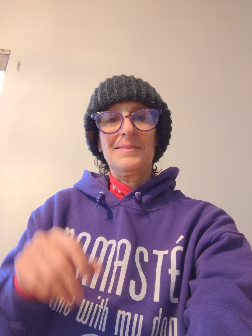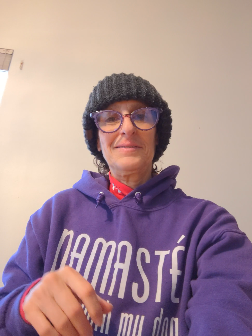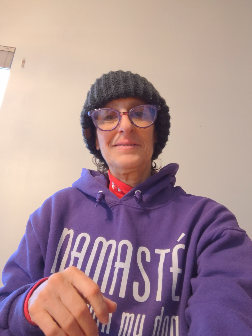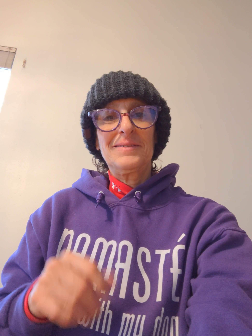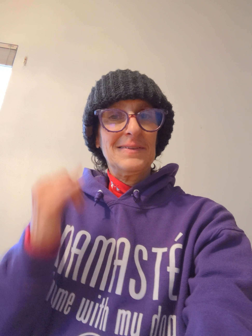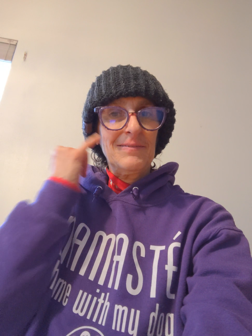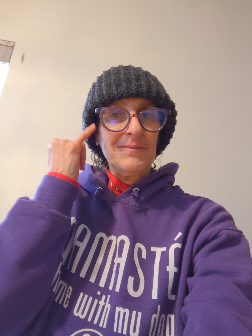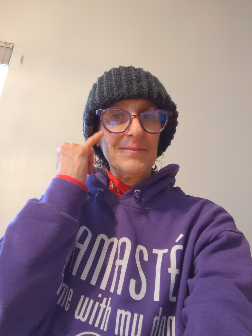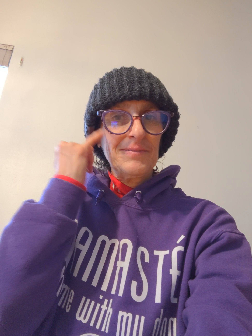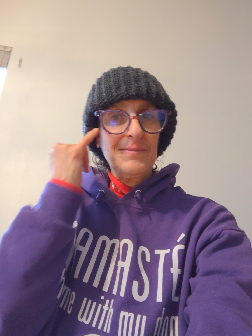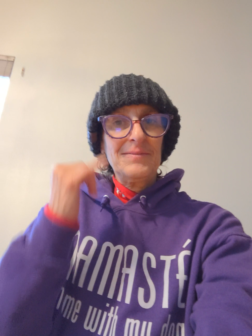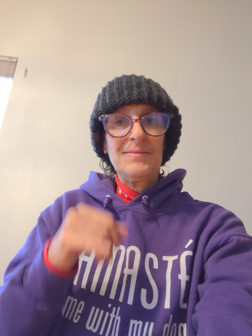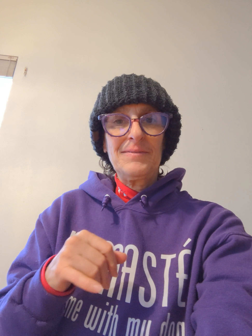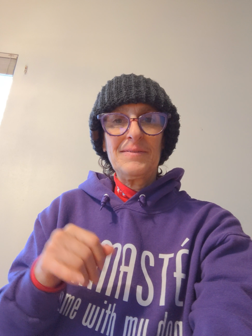if